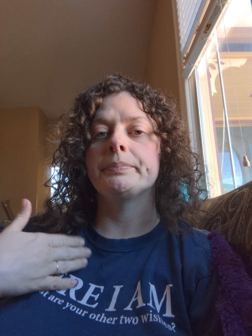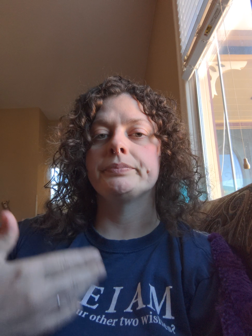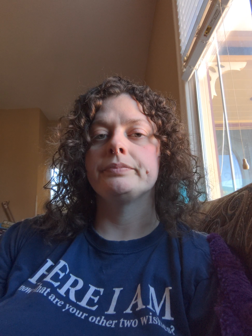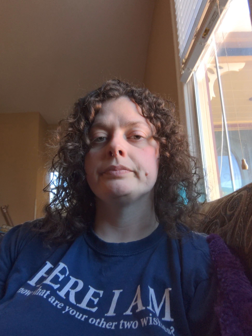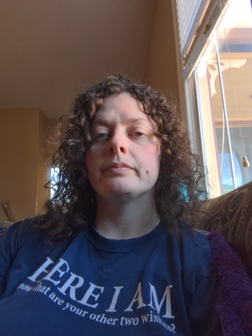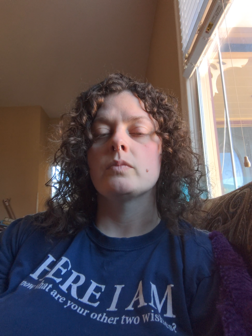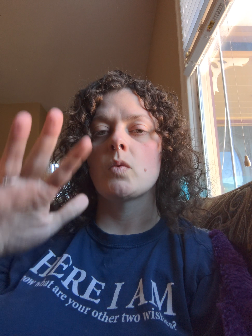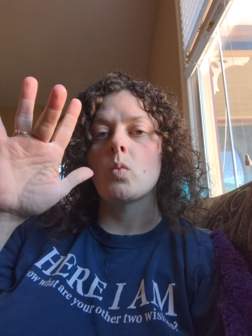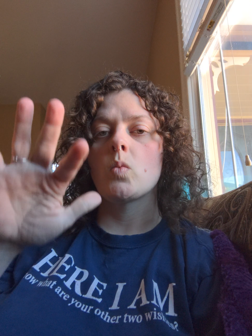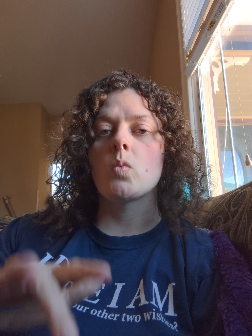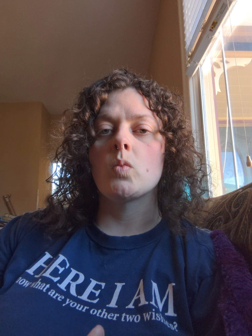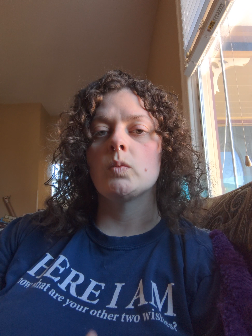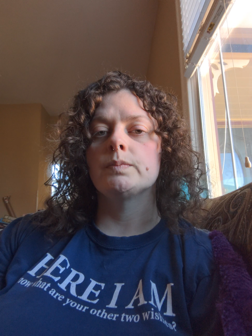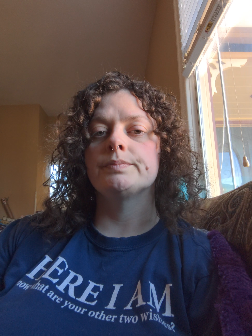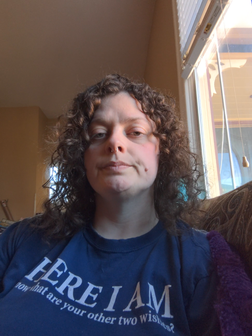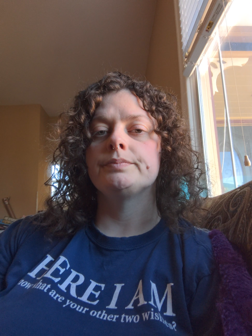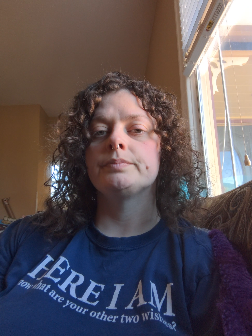snow